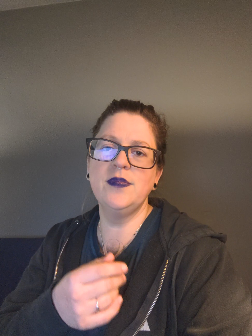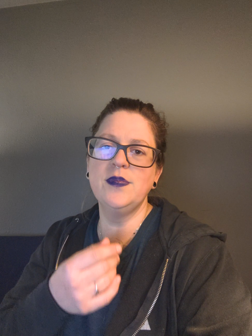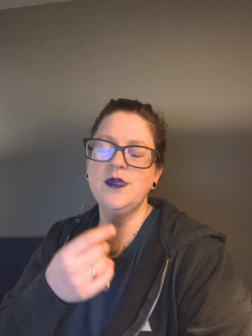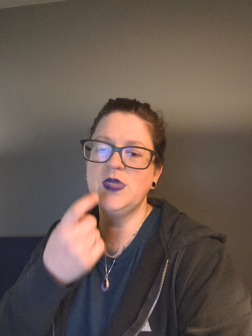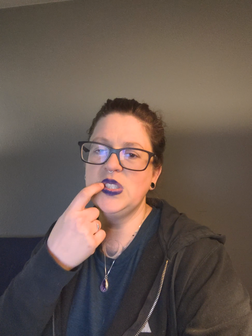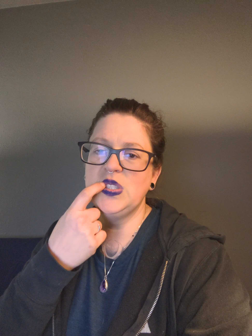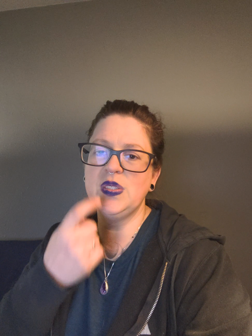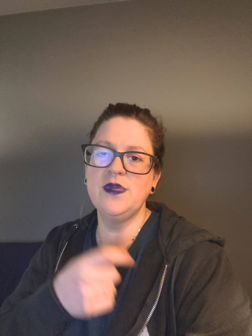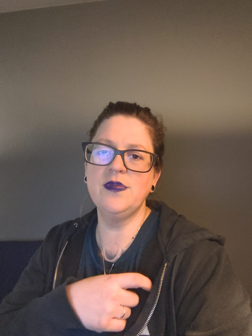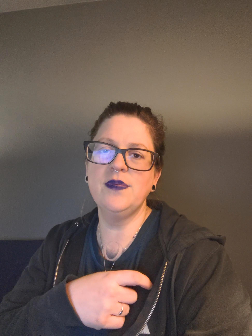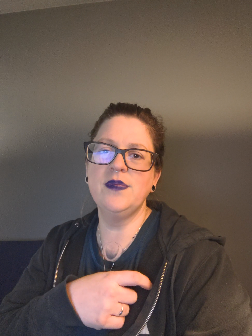tooth